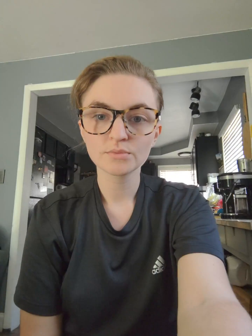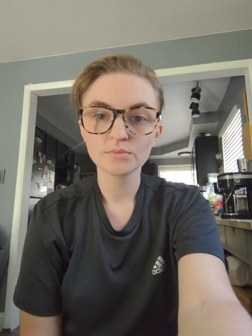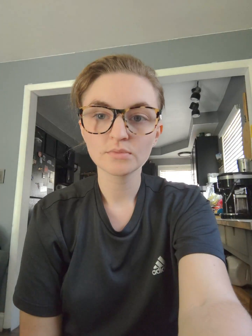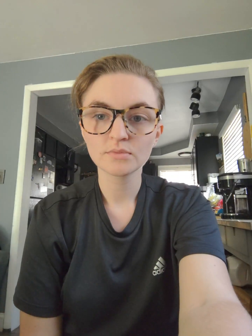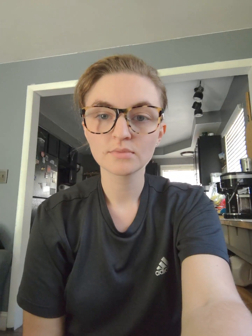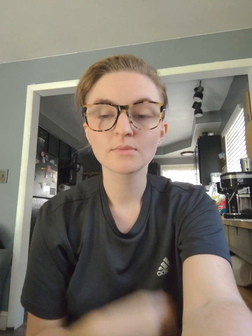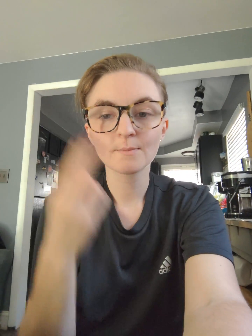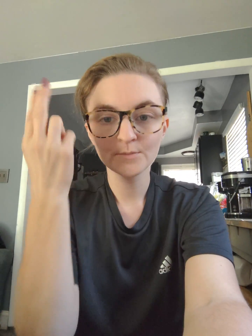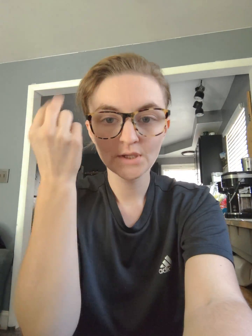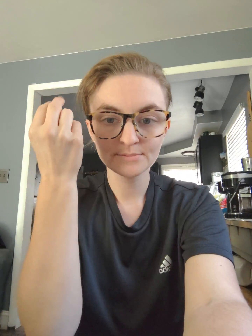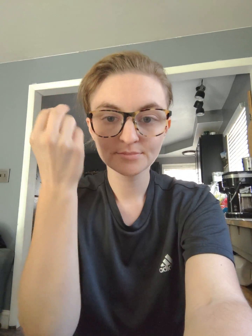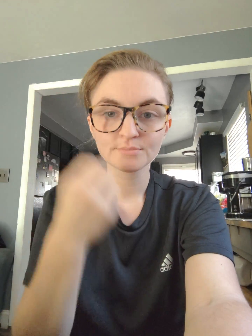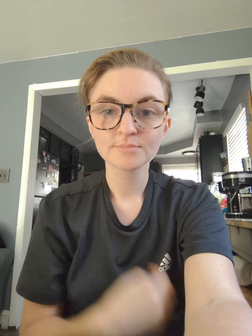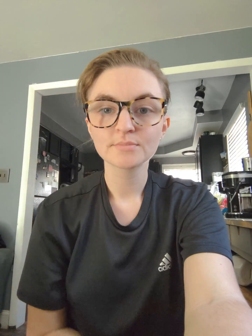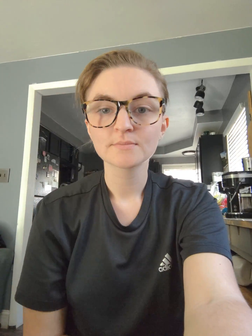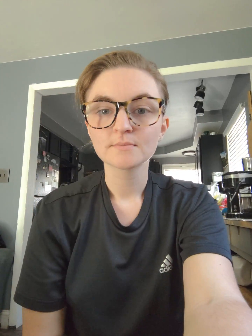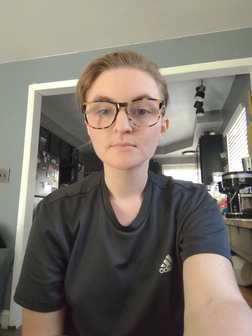bunny